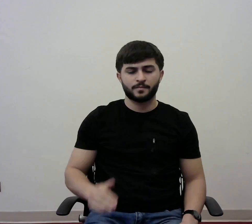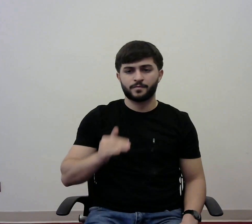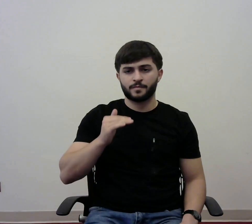siz